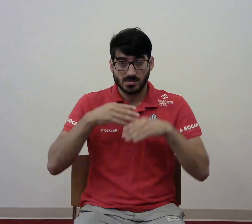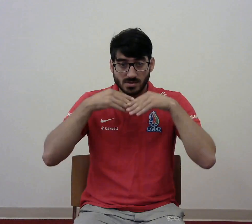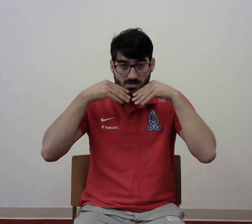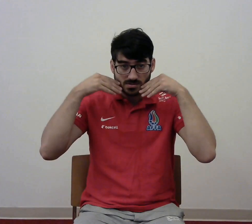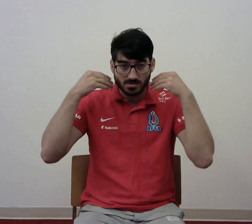ad günü